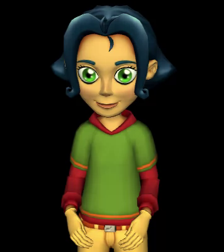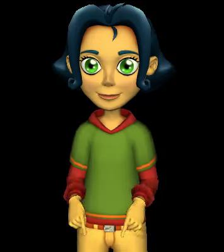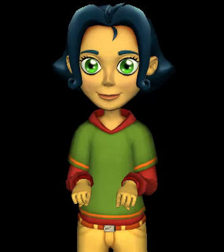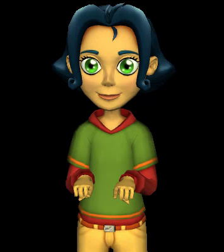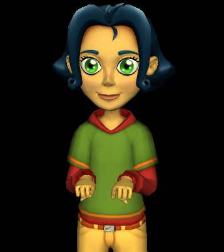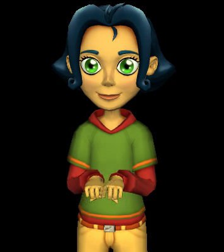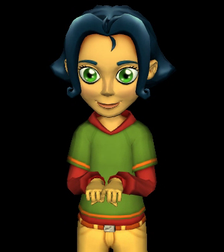نفس